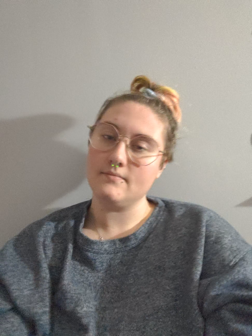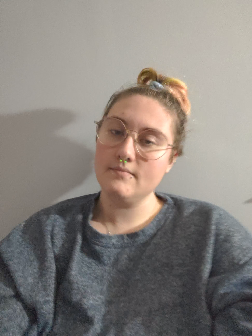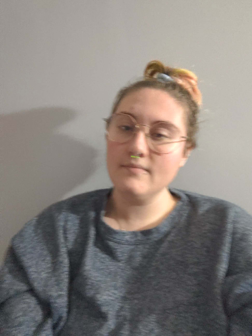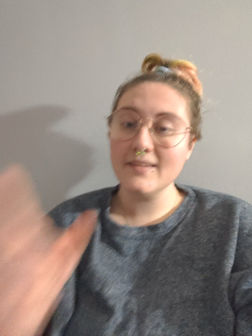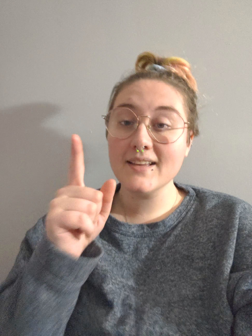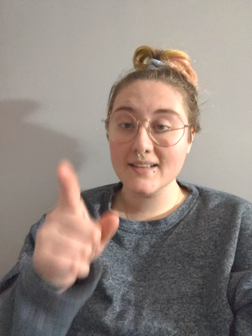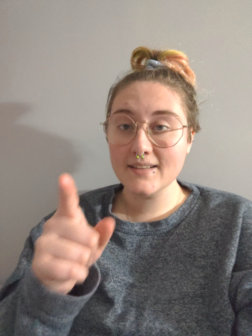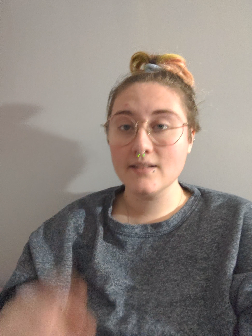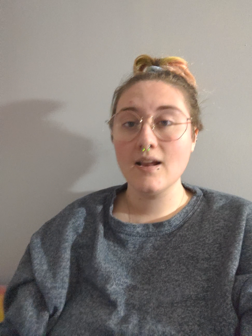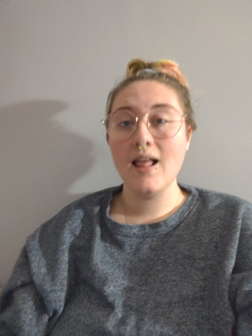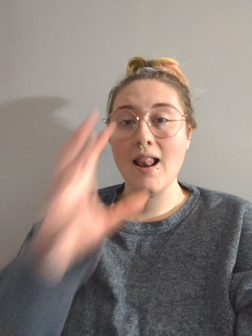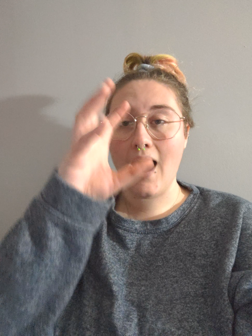he/she/it